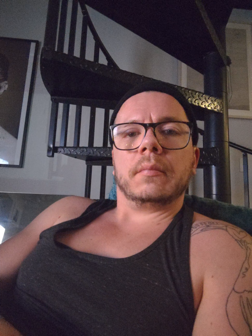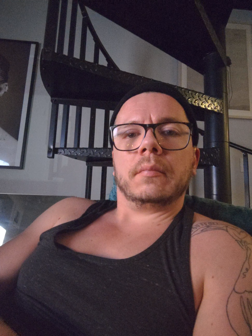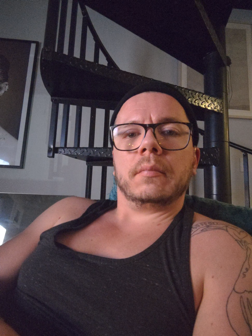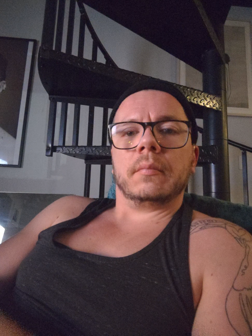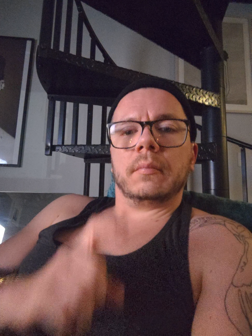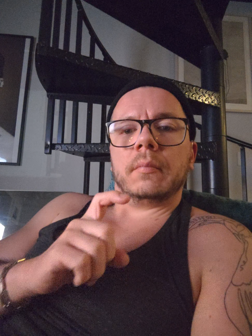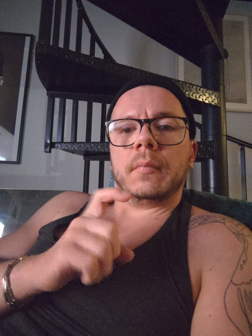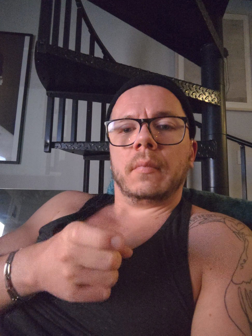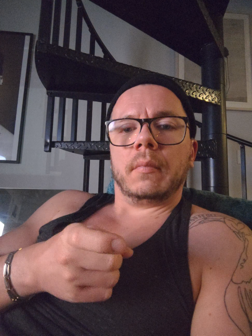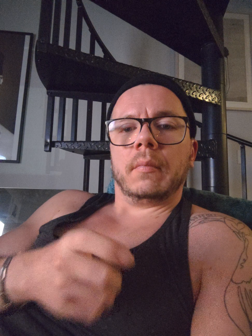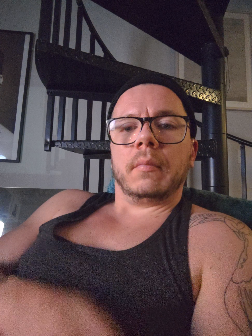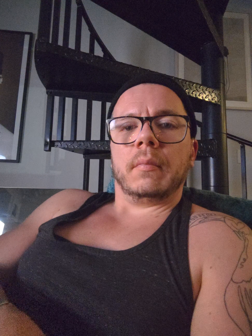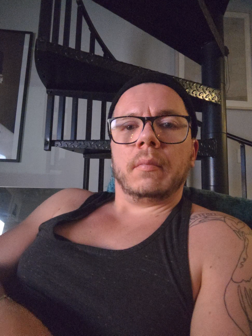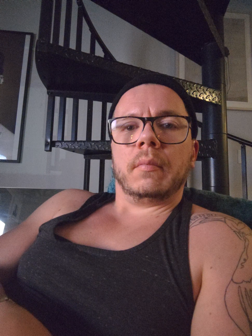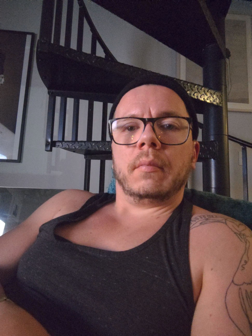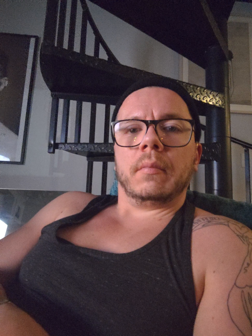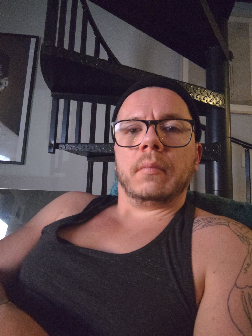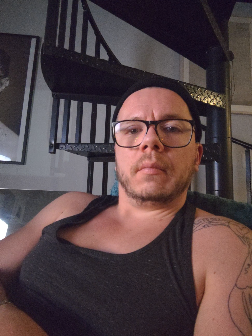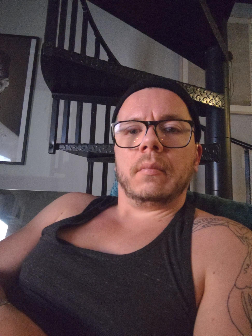gift